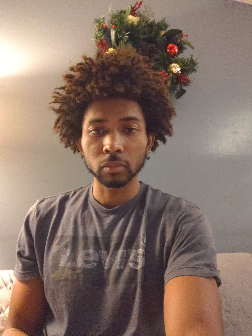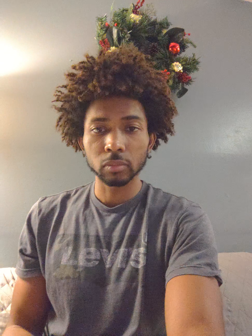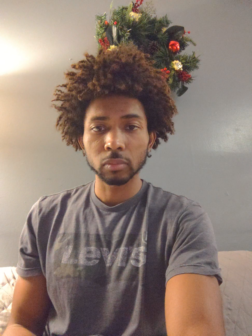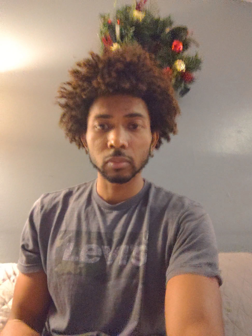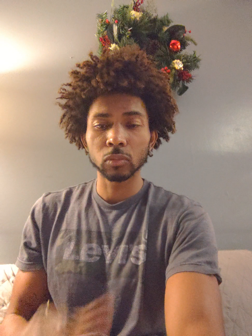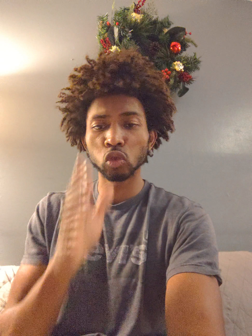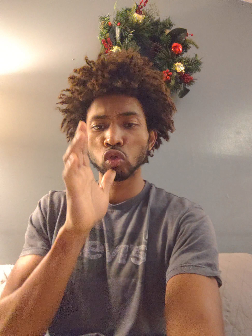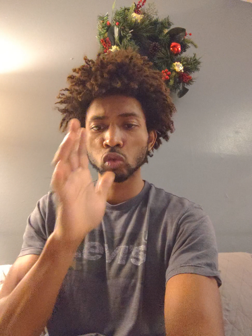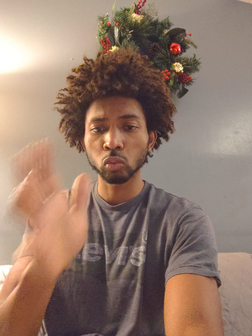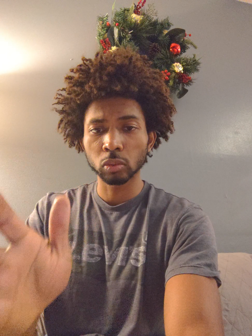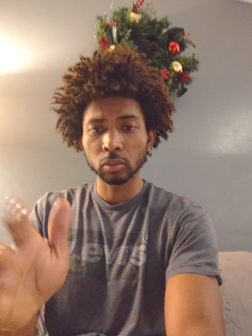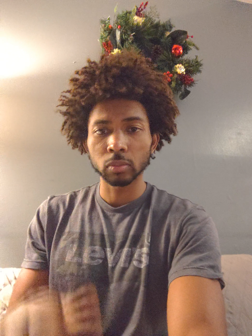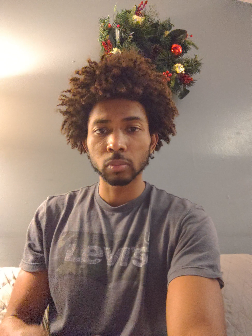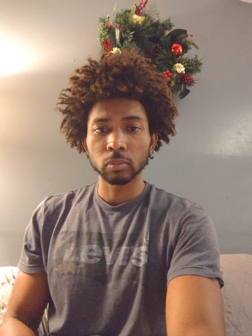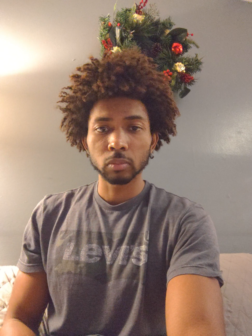grandma